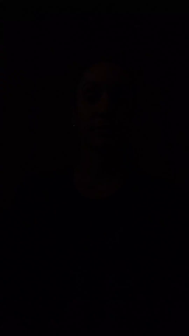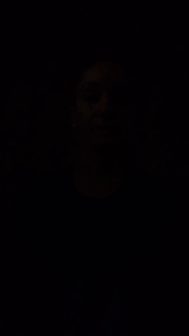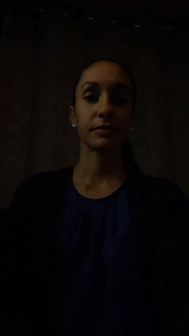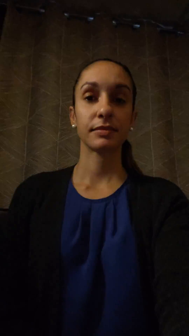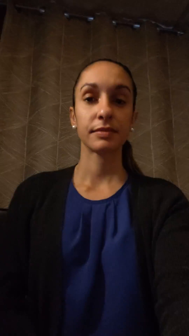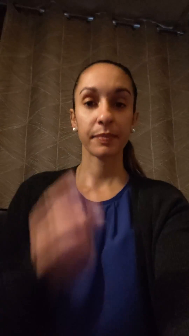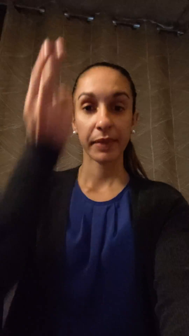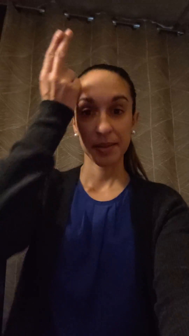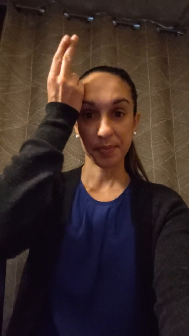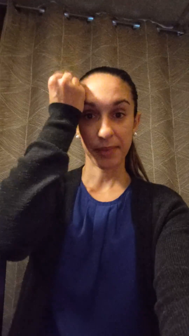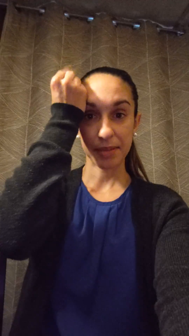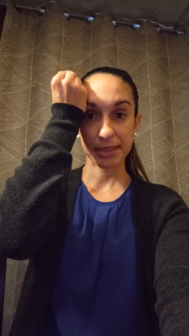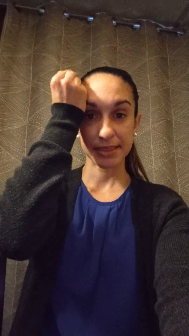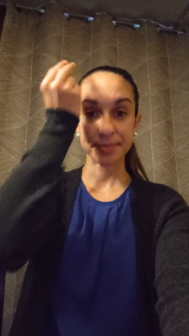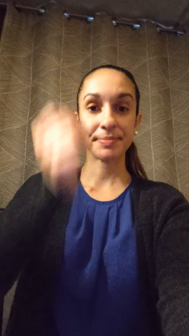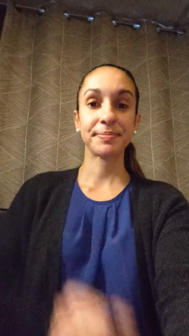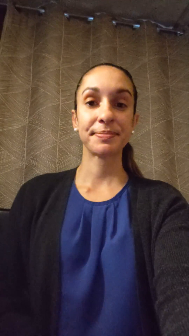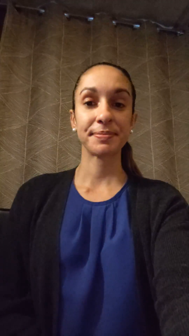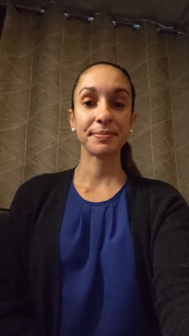rabbit